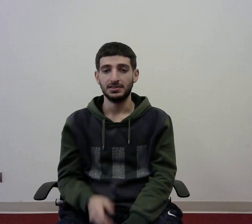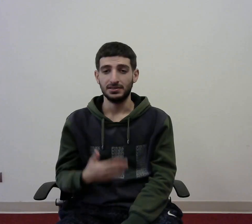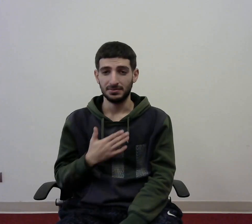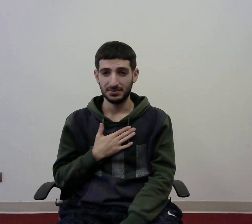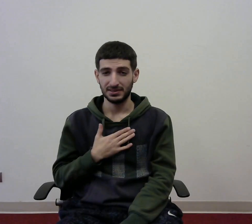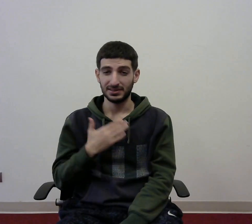mən